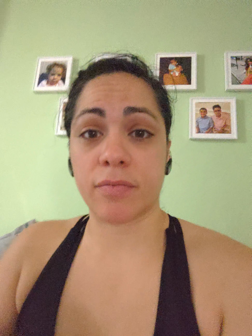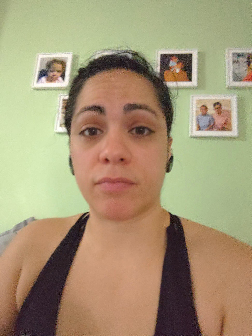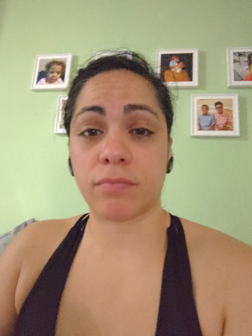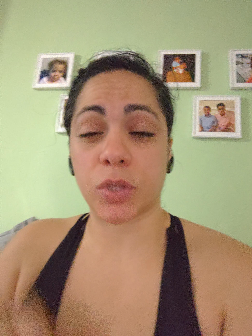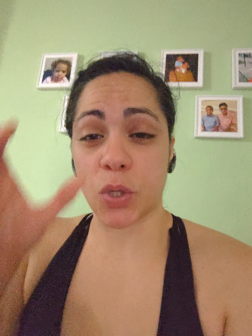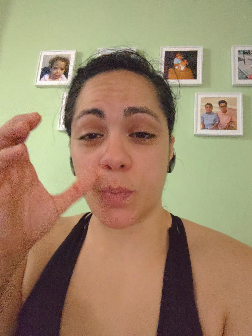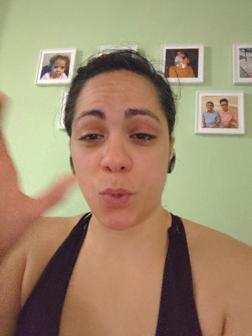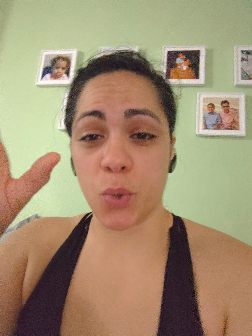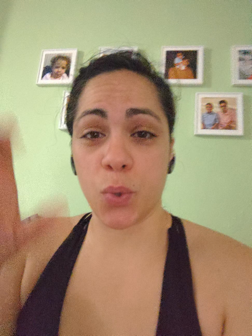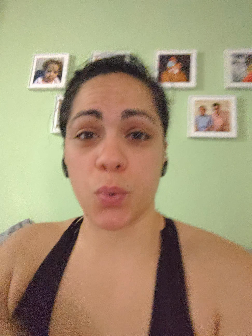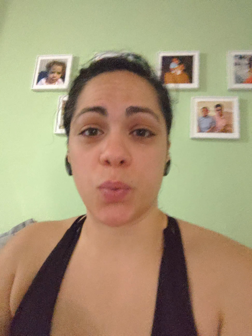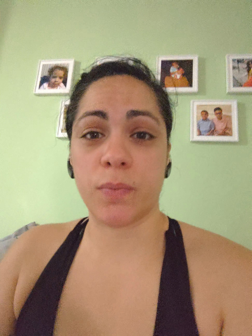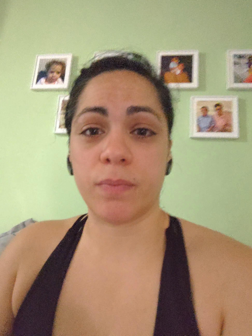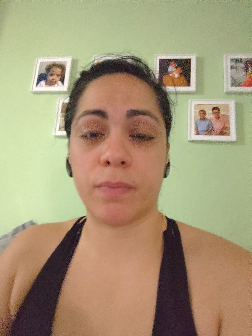moon